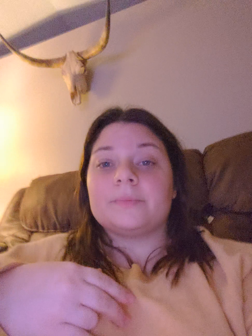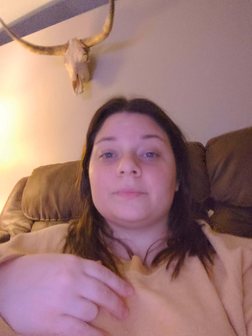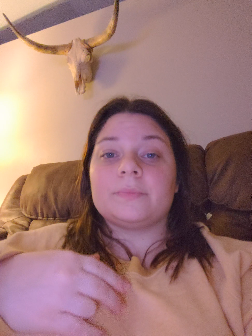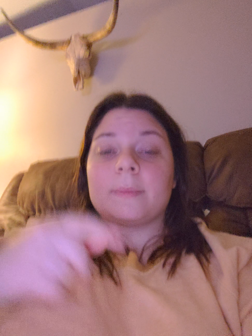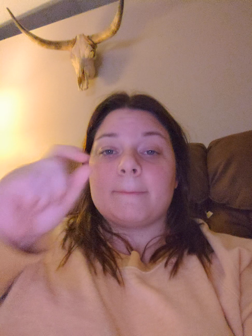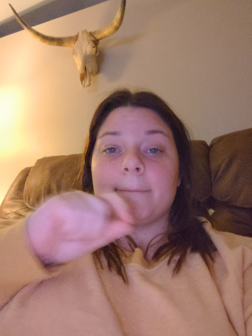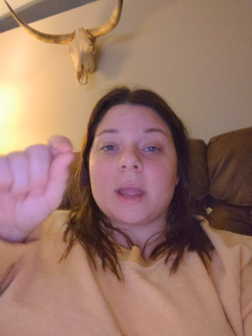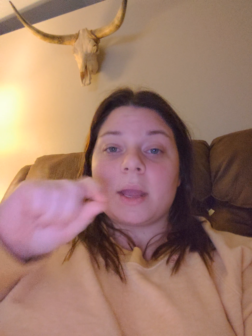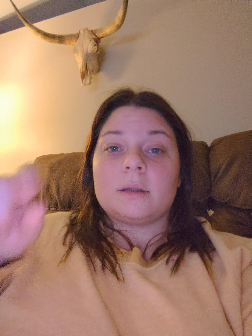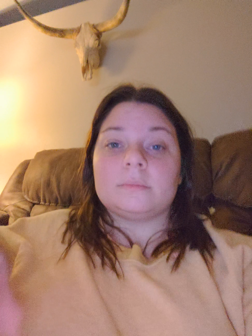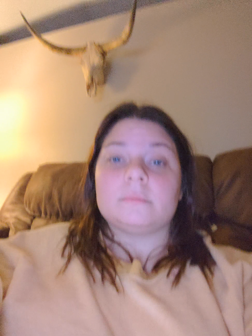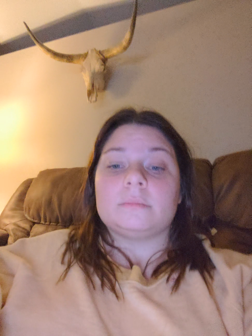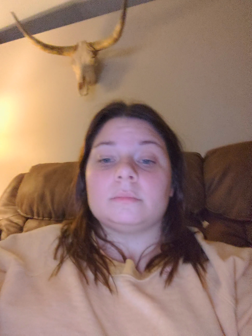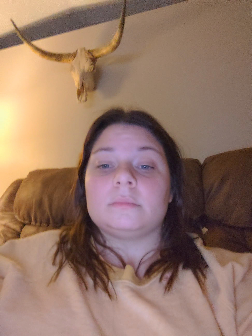pen